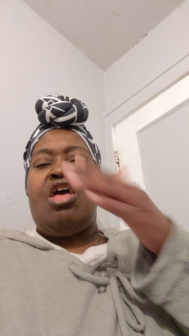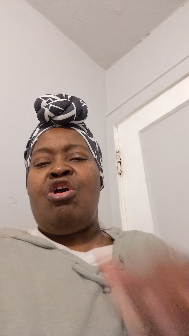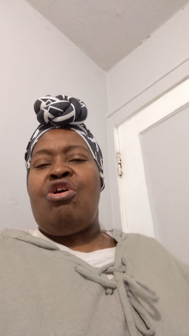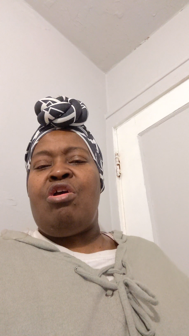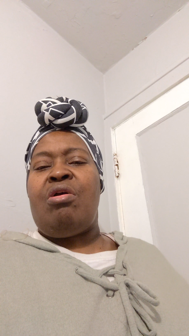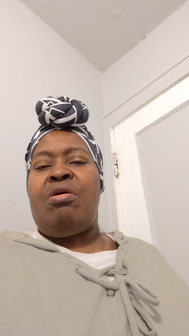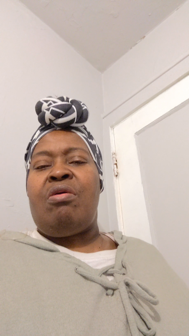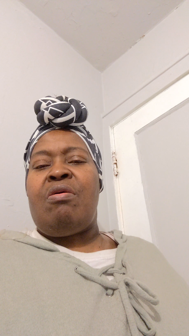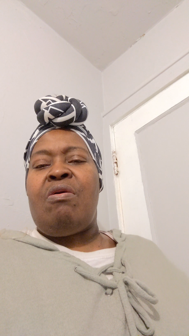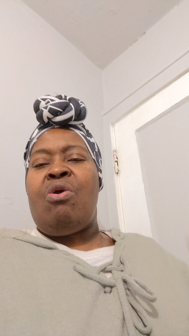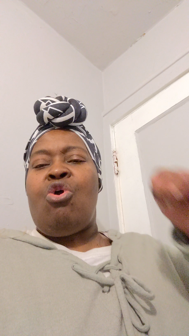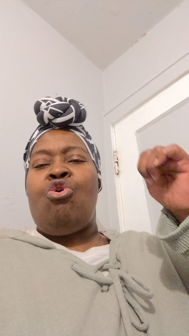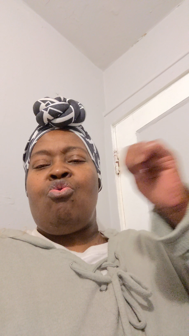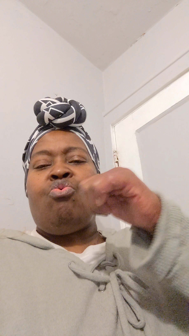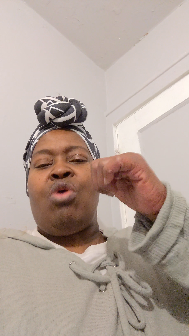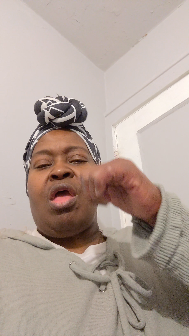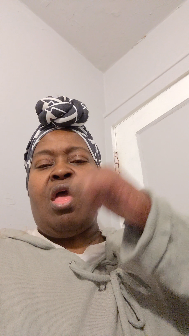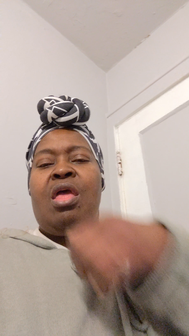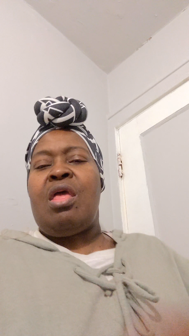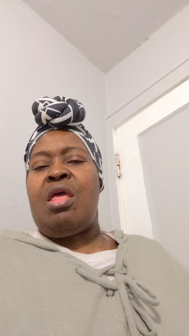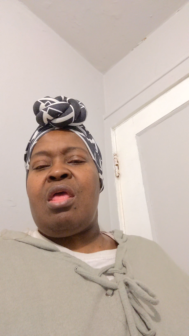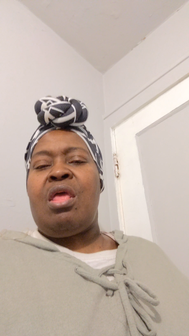rock